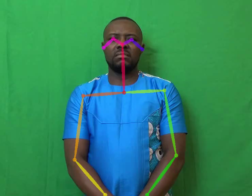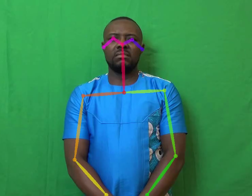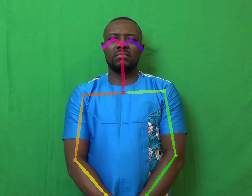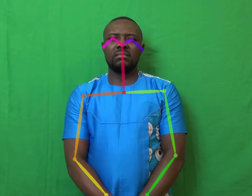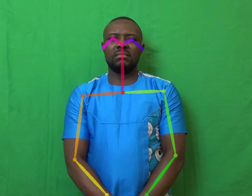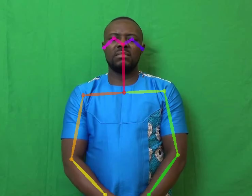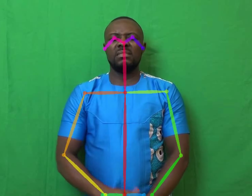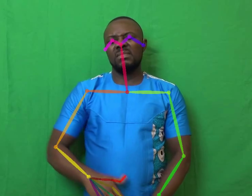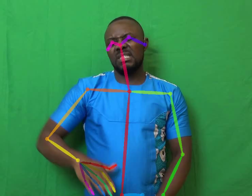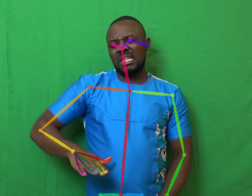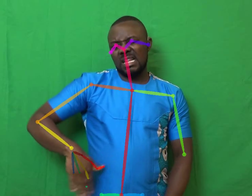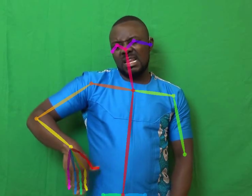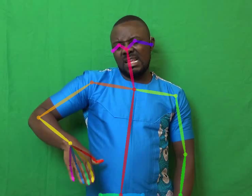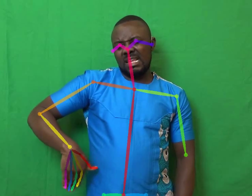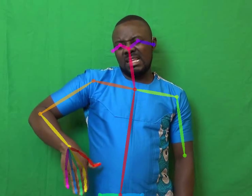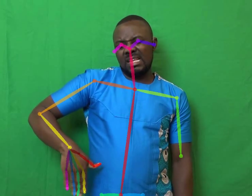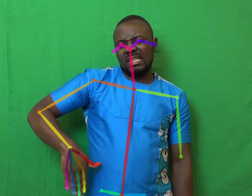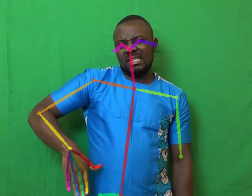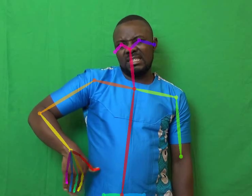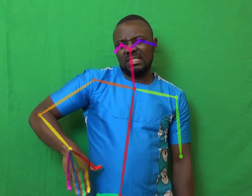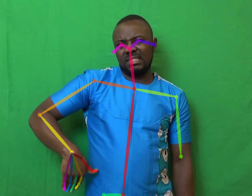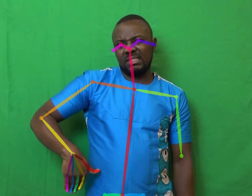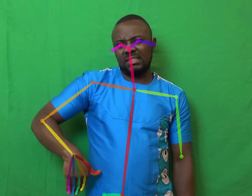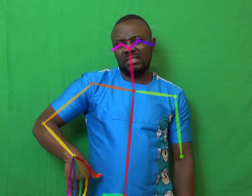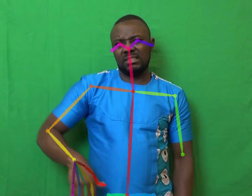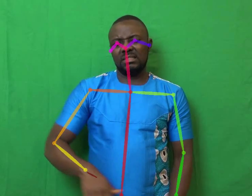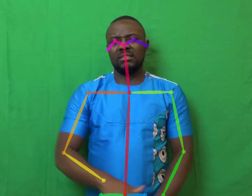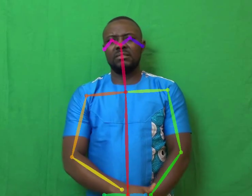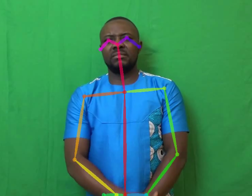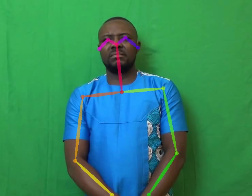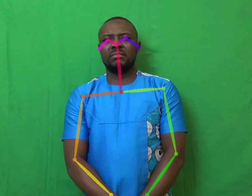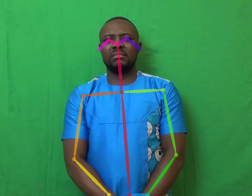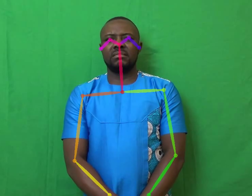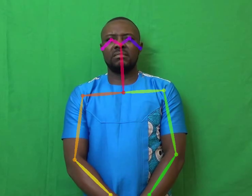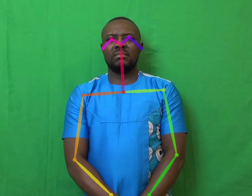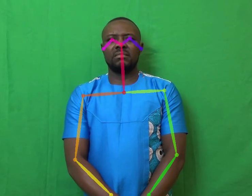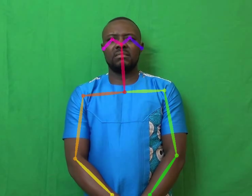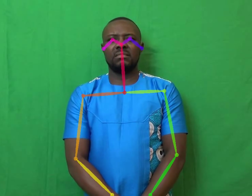late